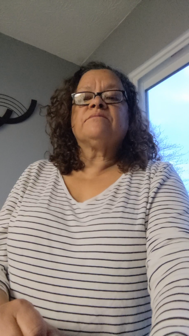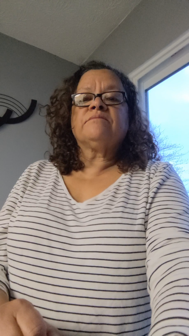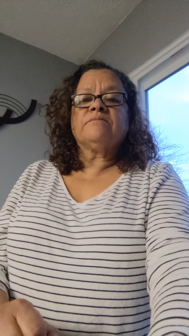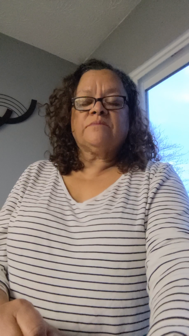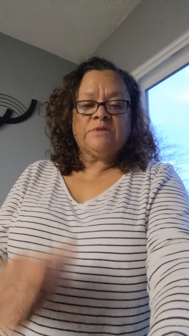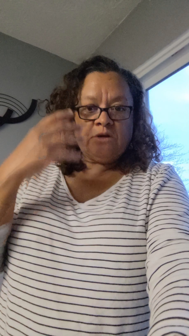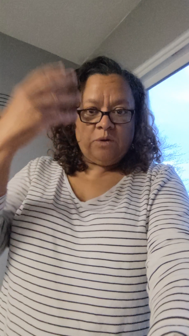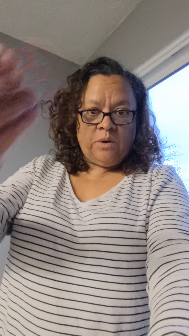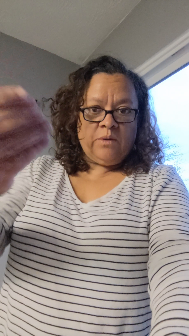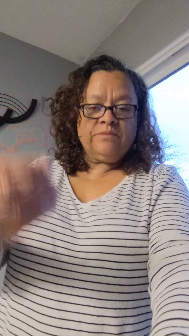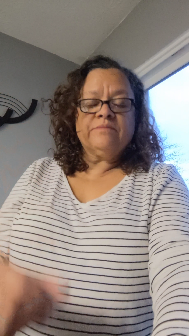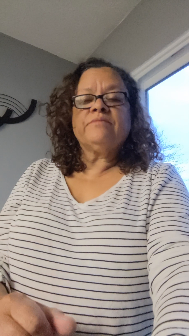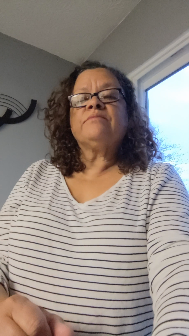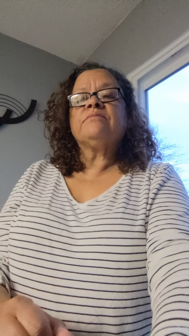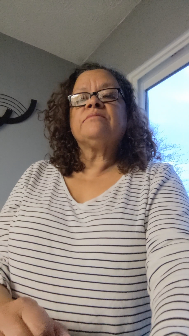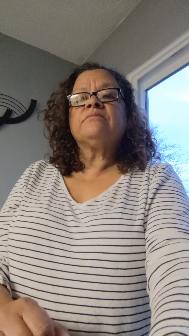going to